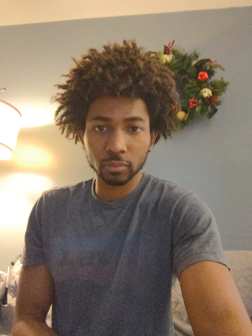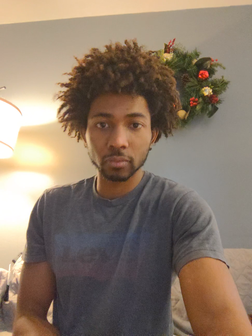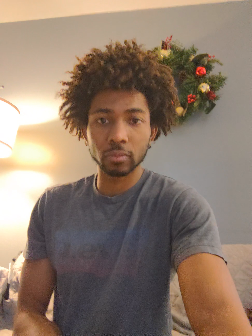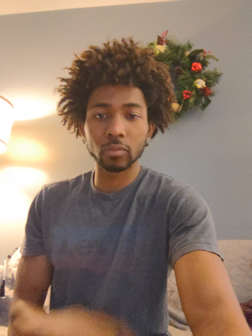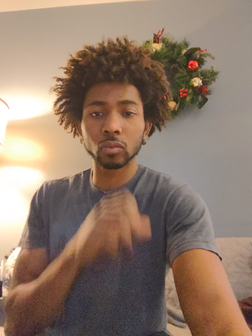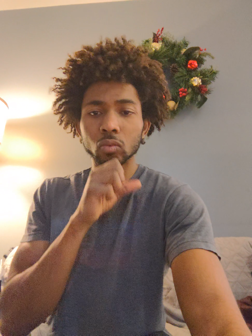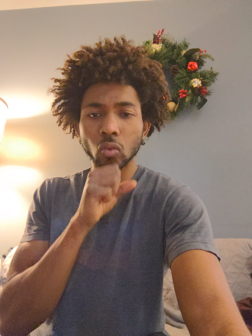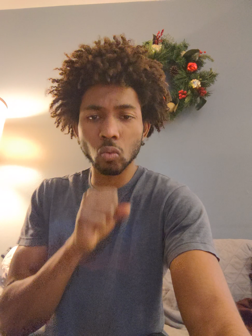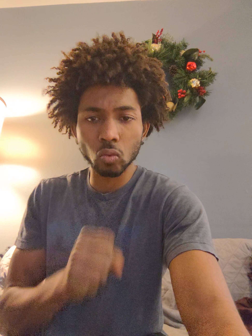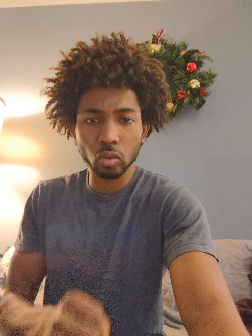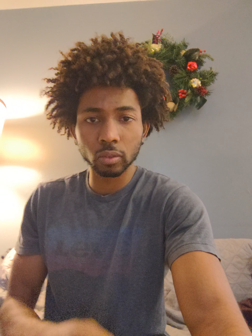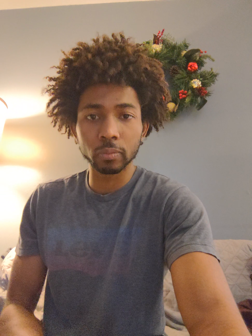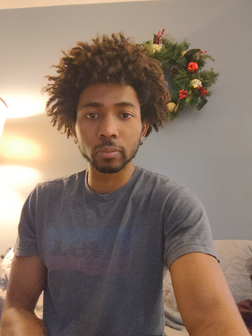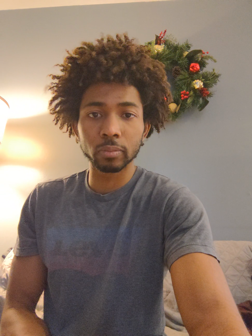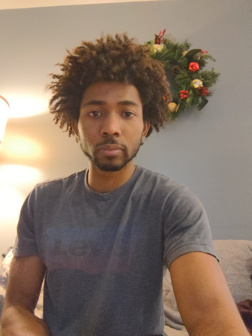old